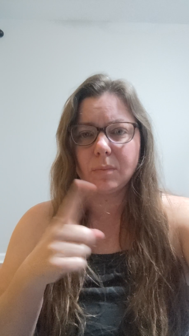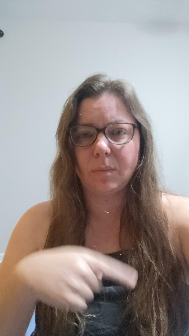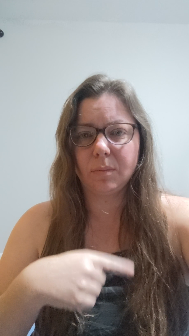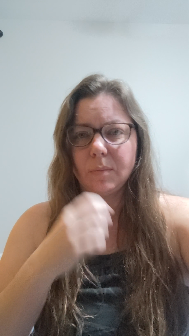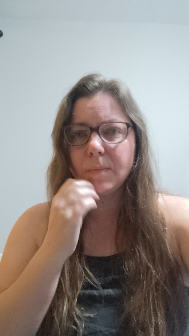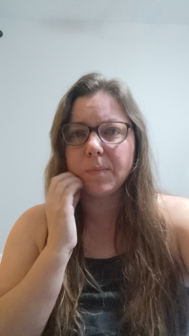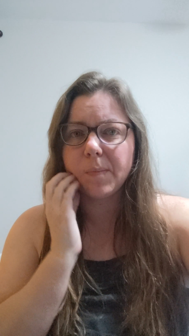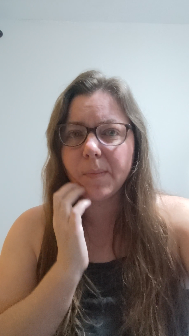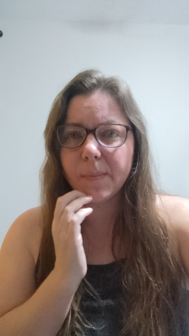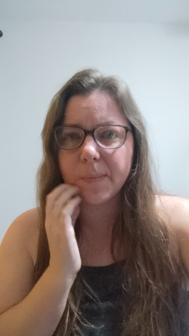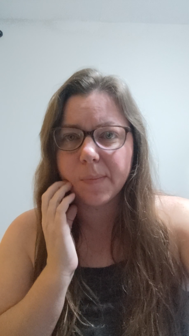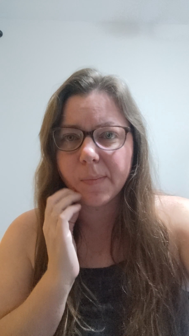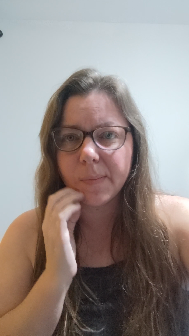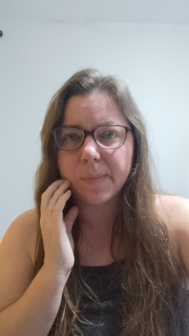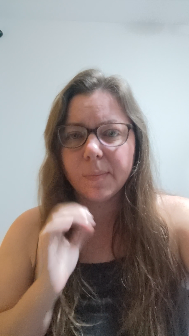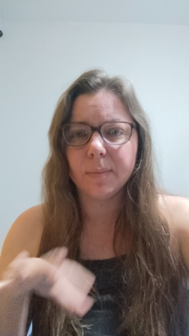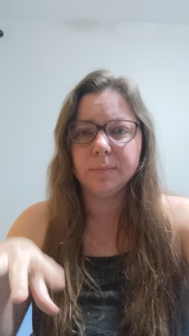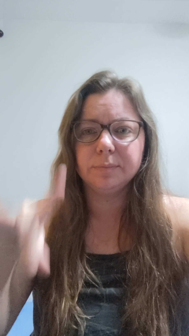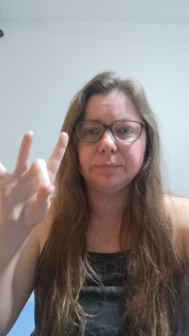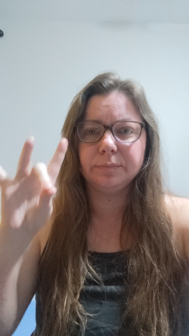pick